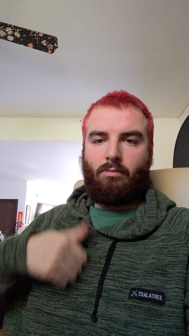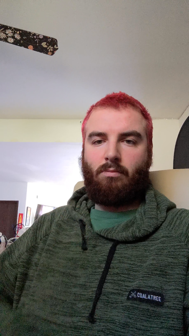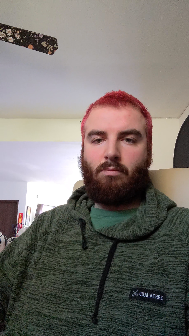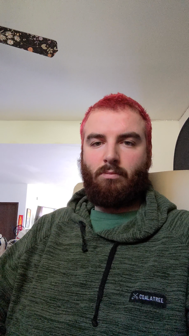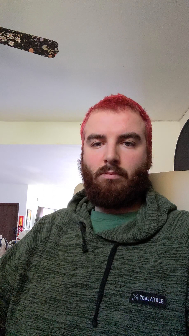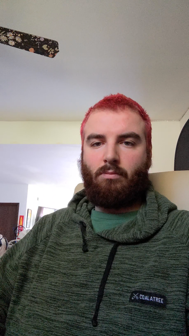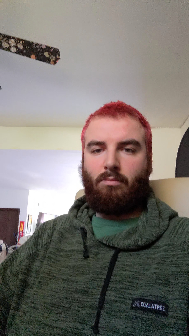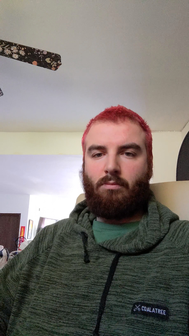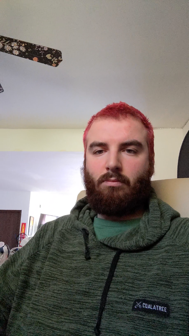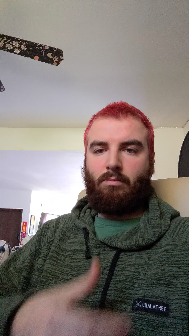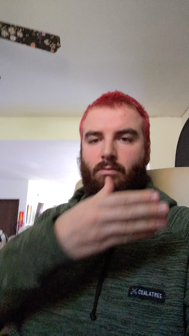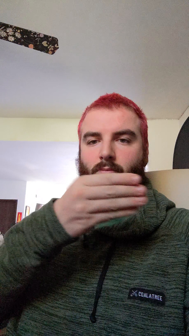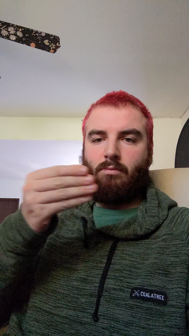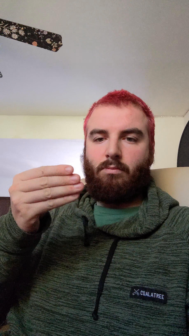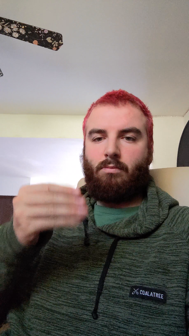and